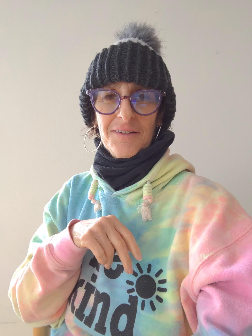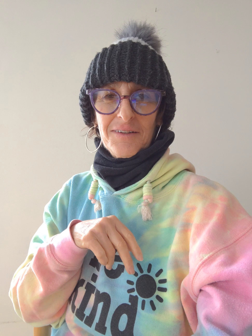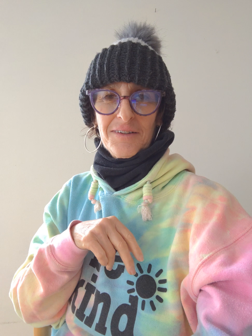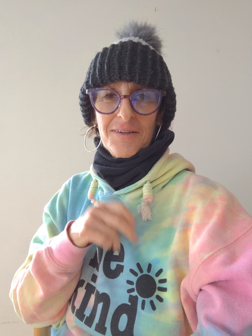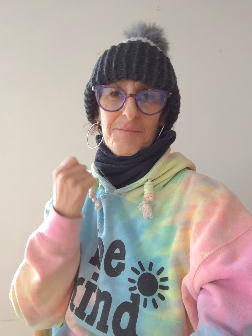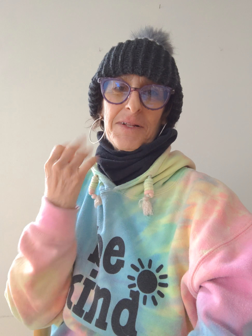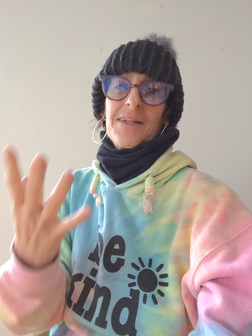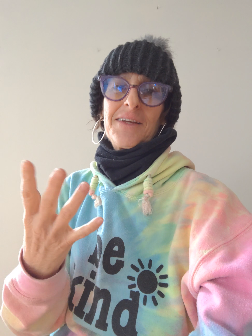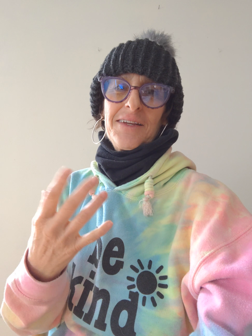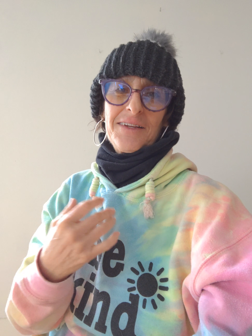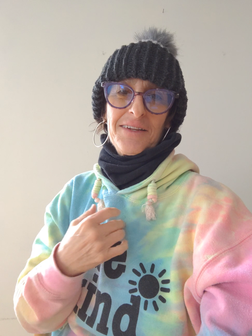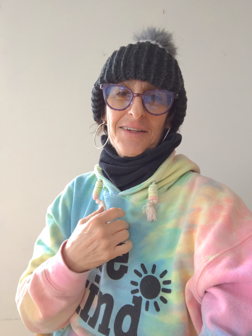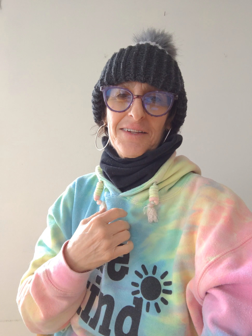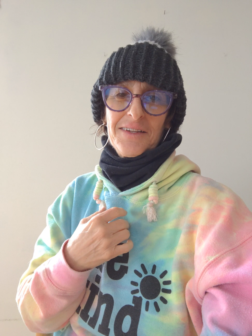many